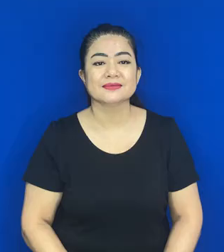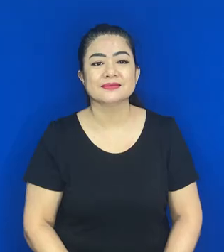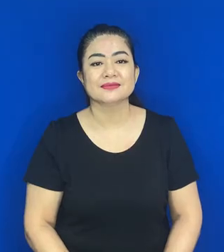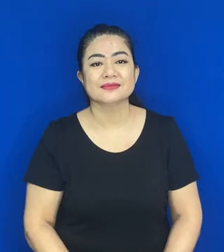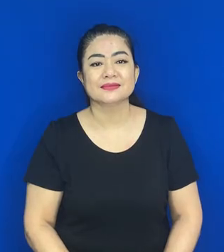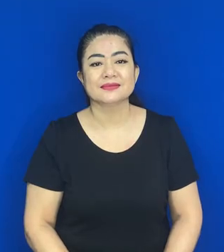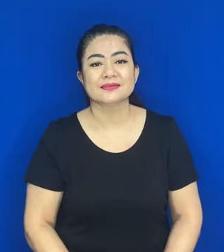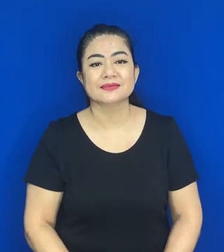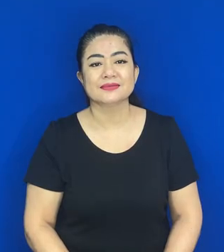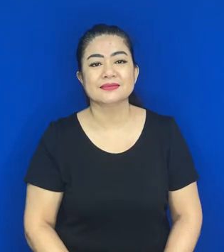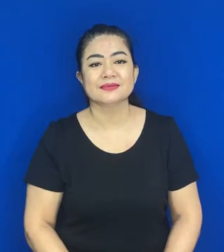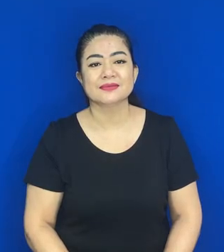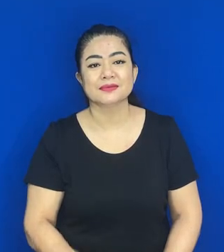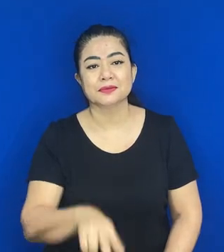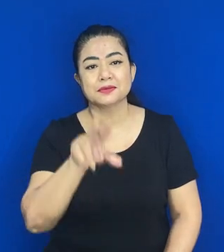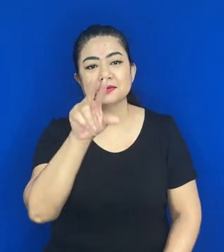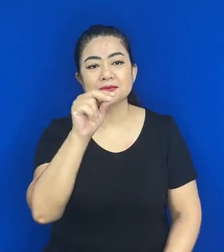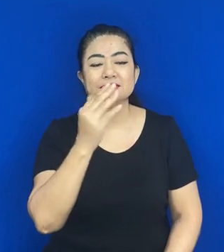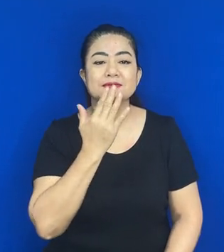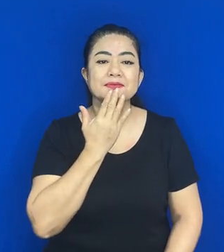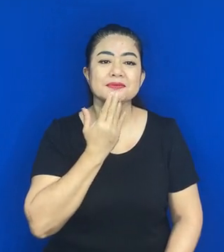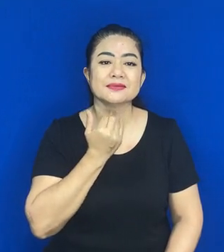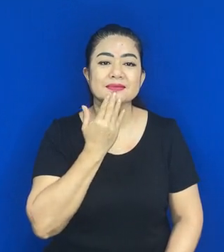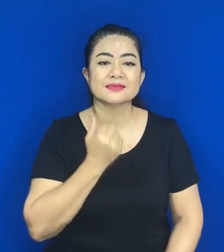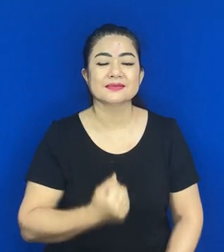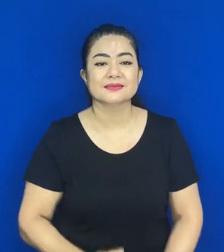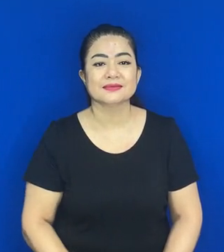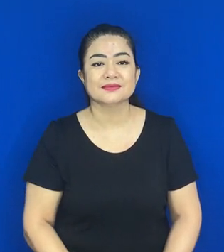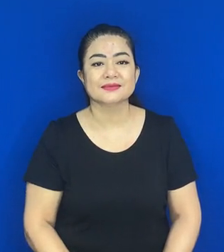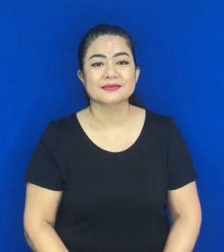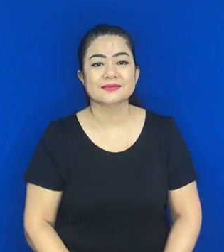no sugar